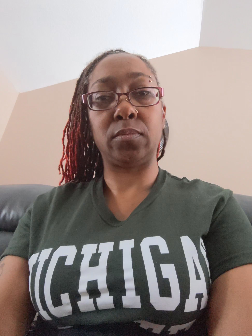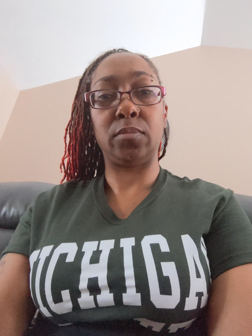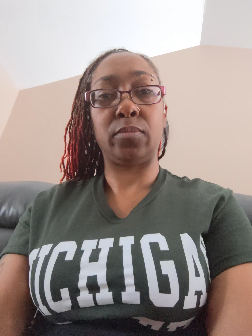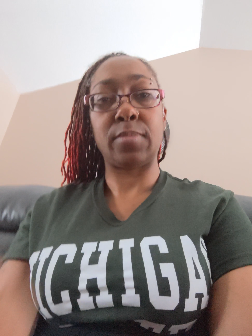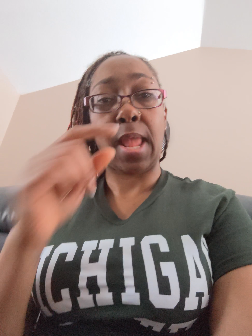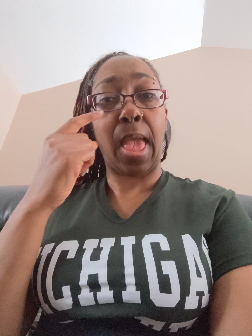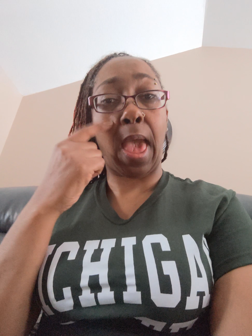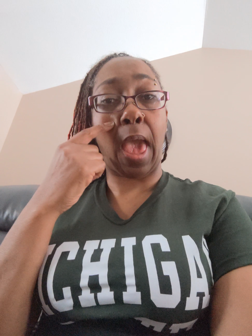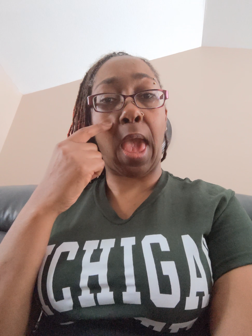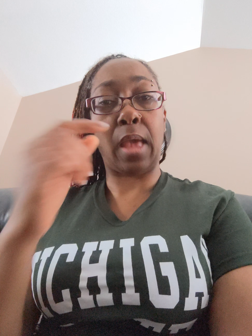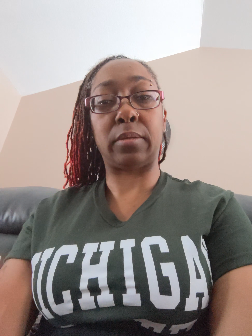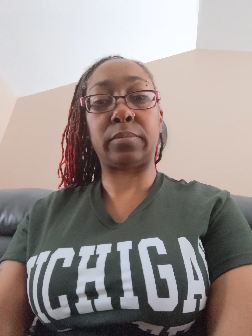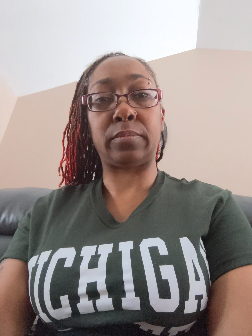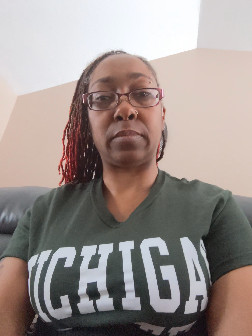eye